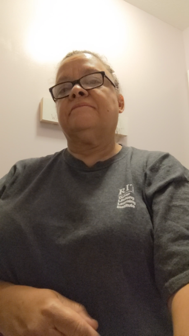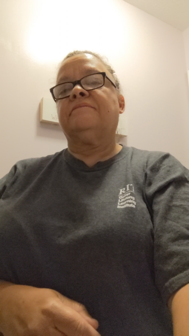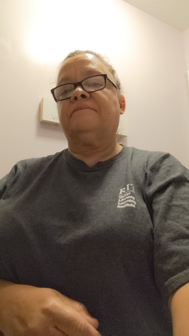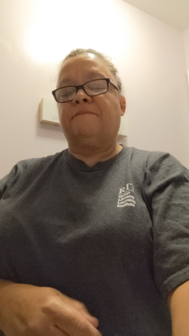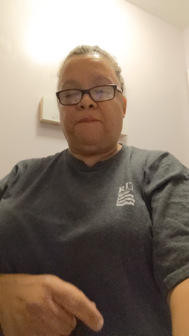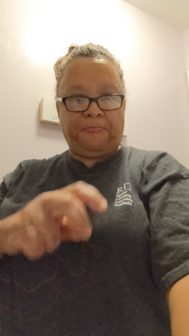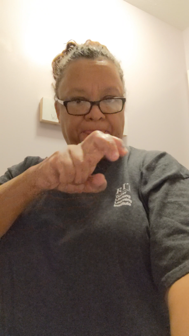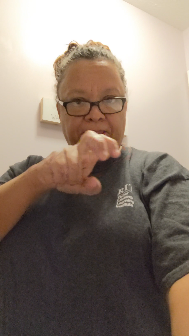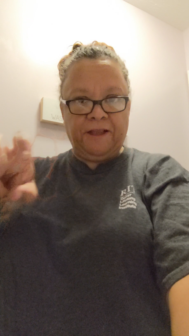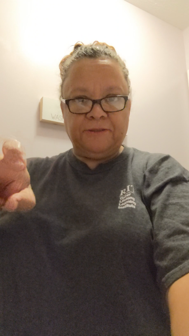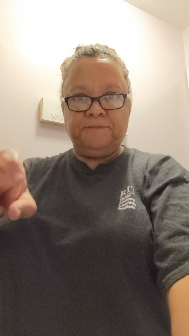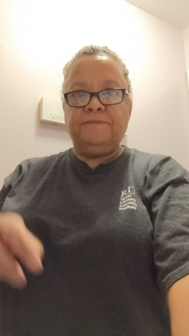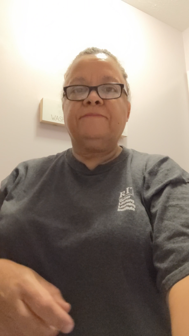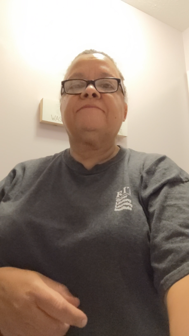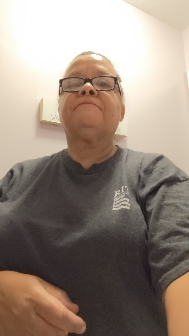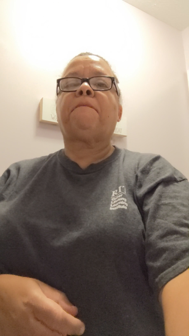bench